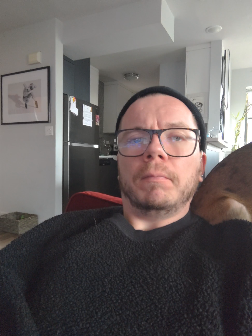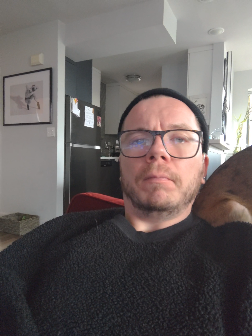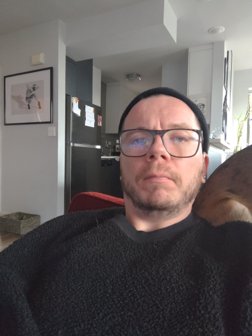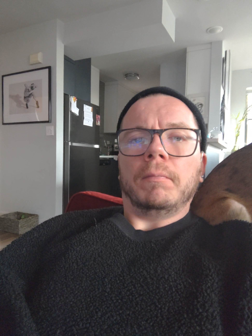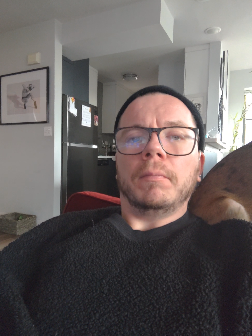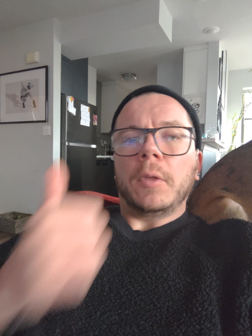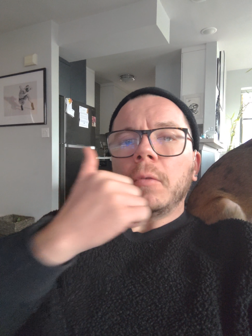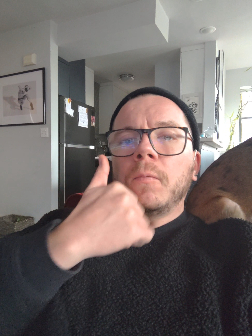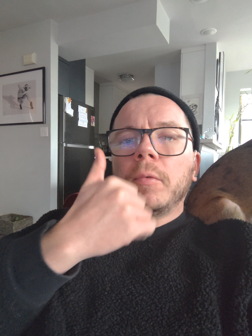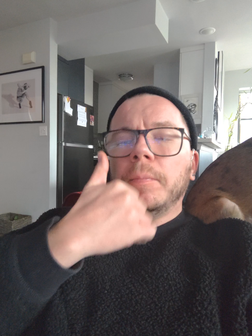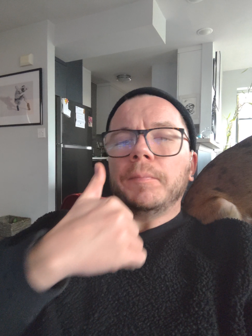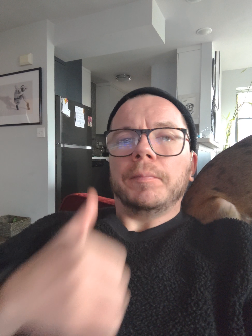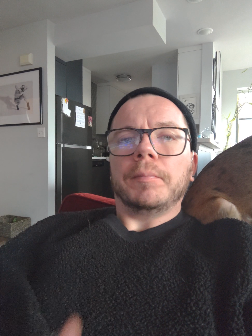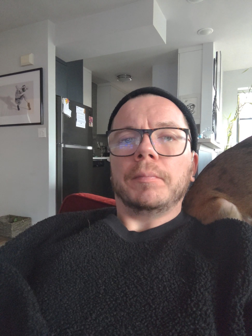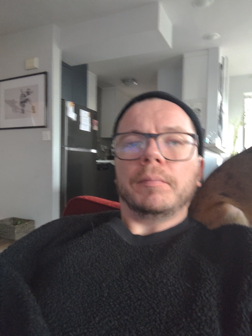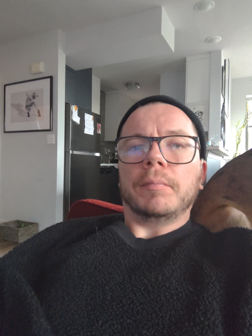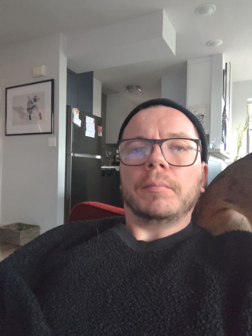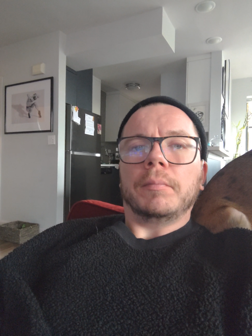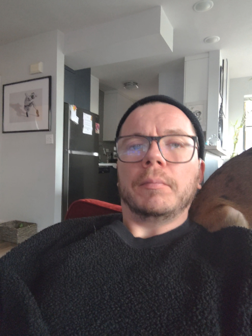underwear